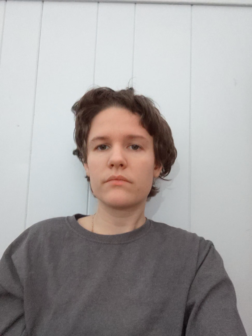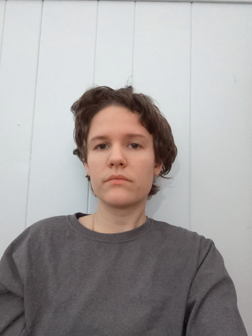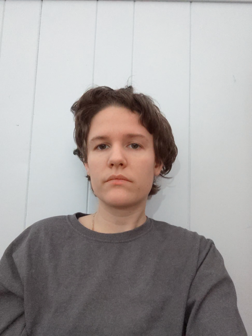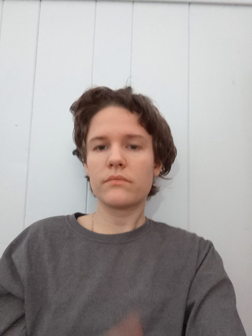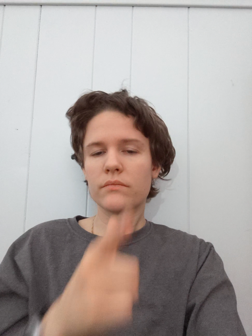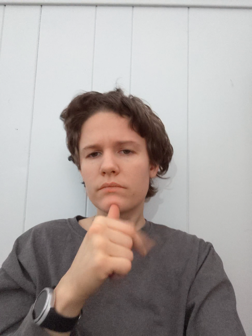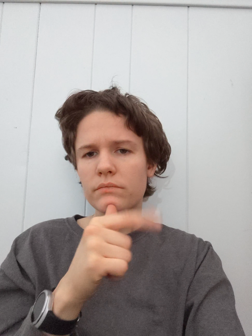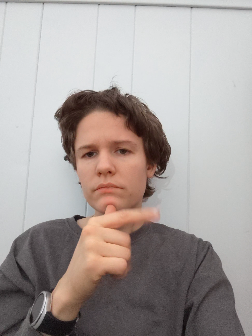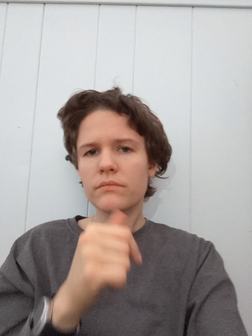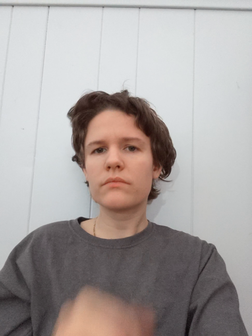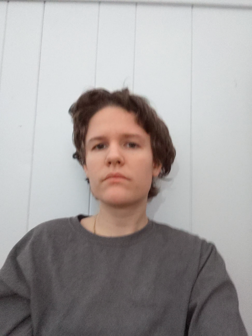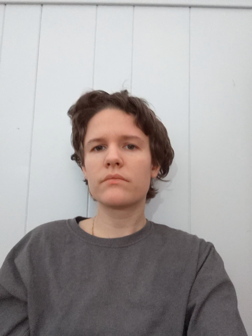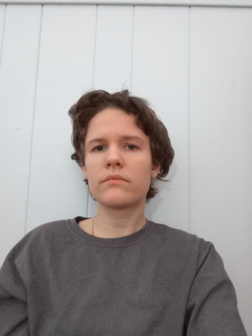who